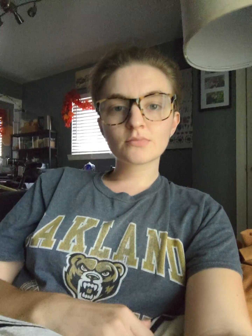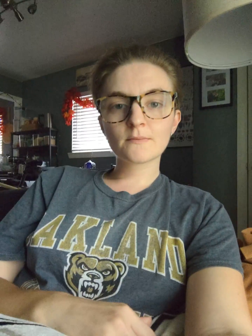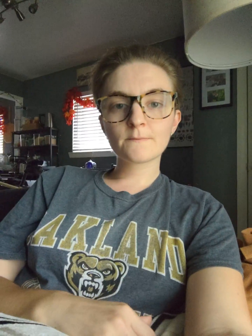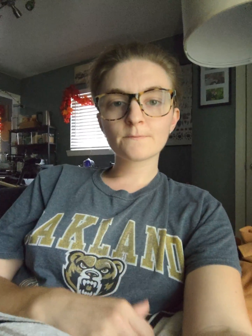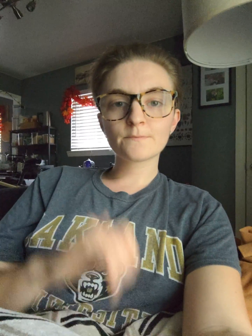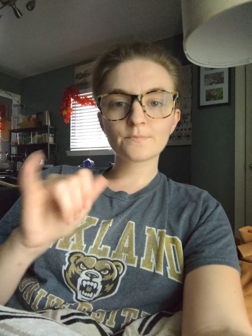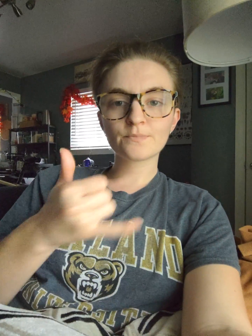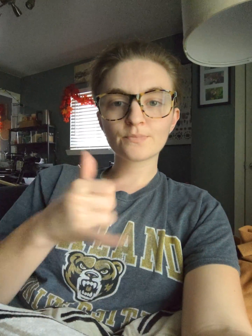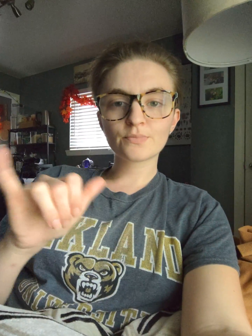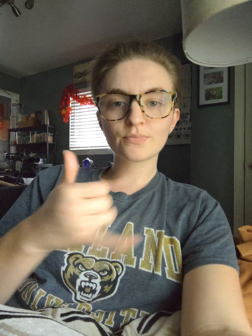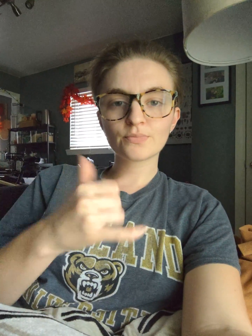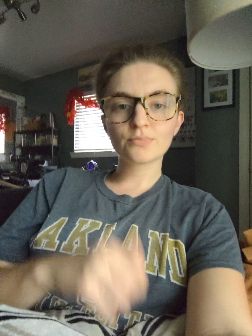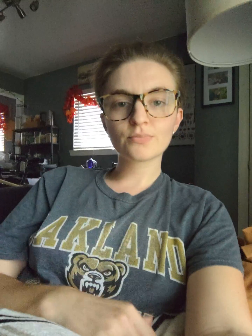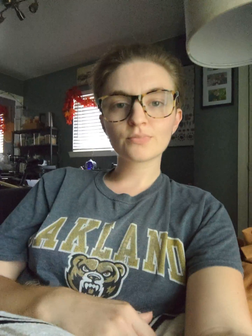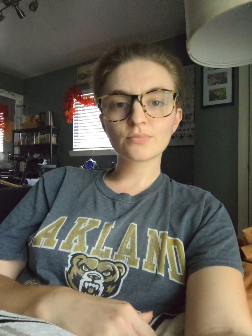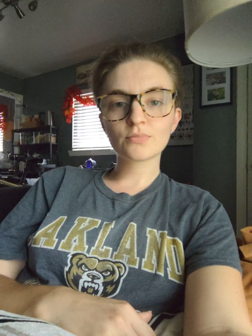party